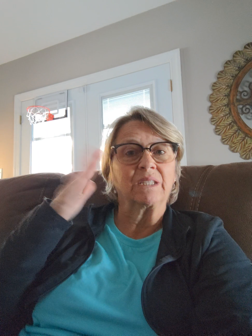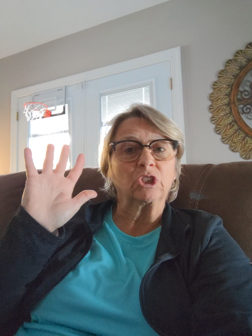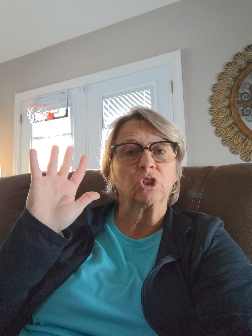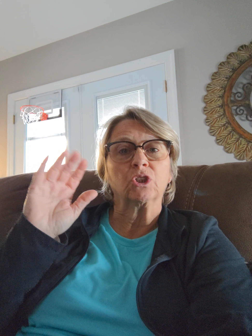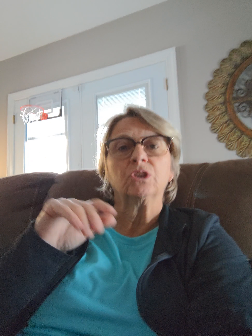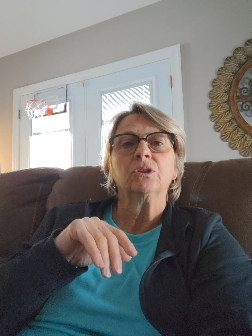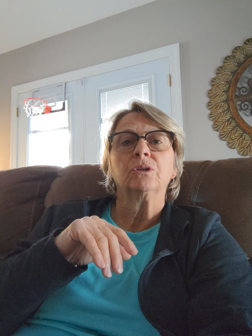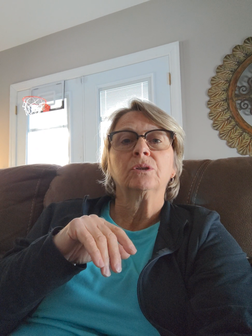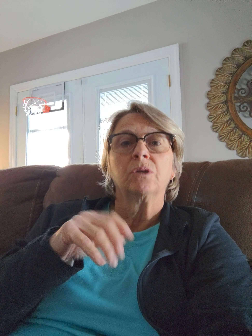finish